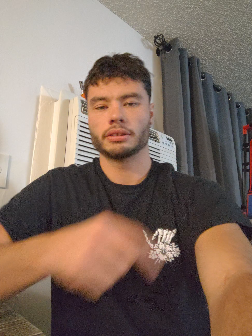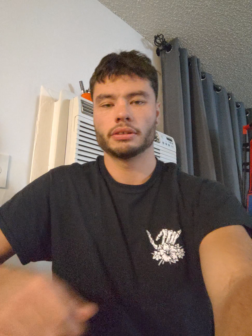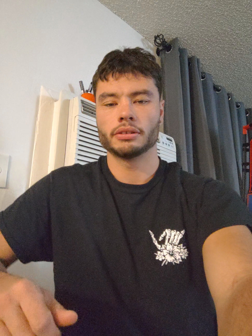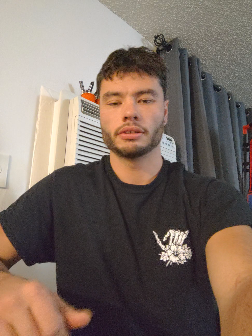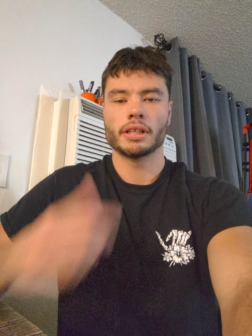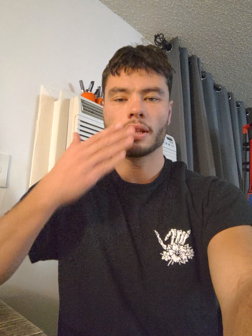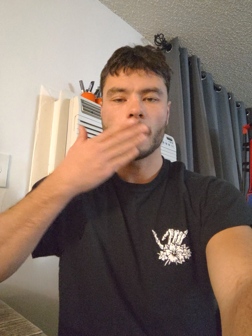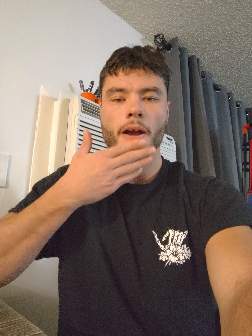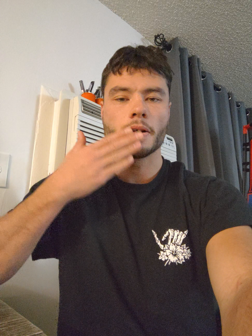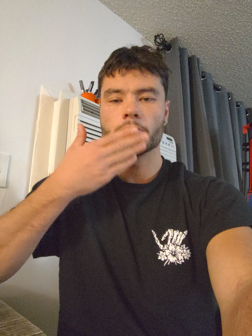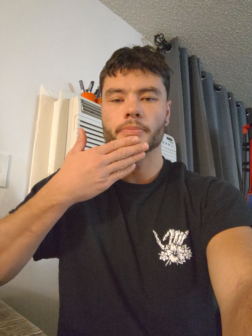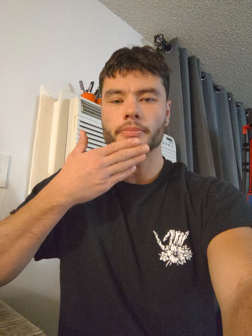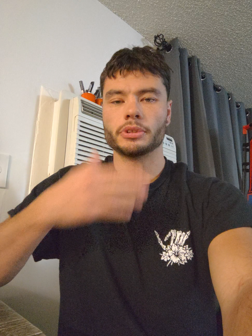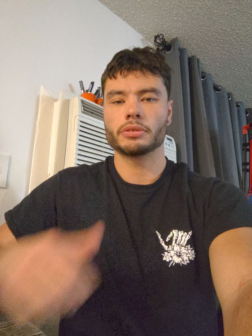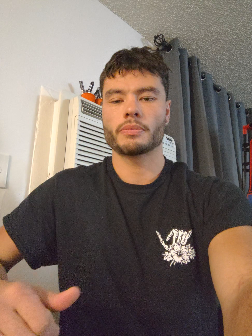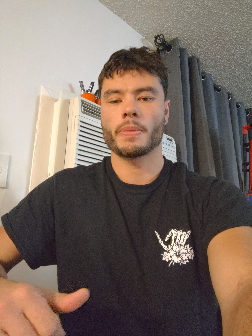napkin